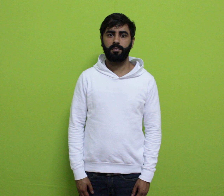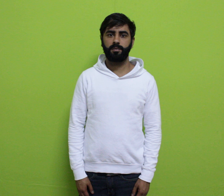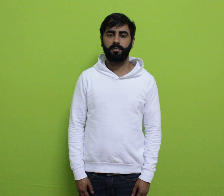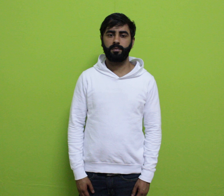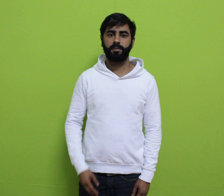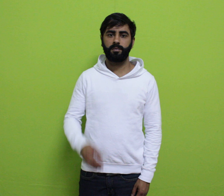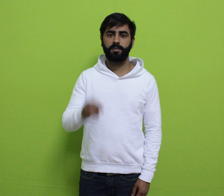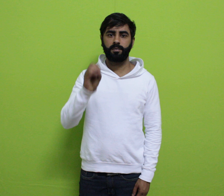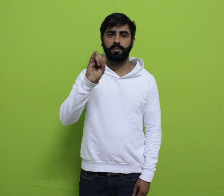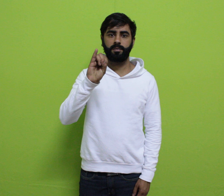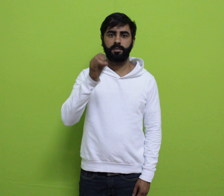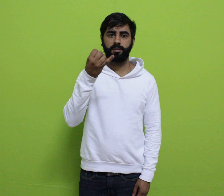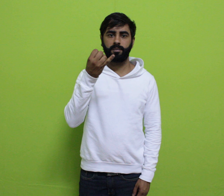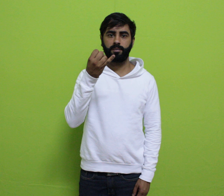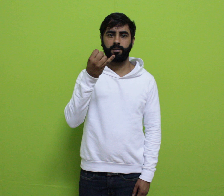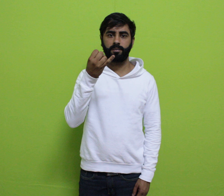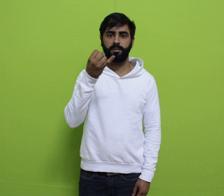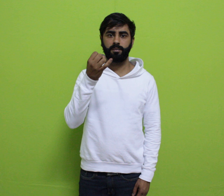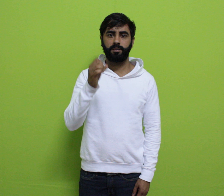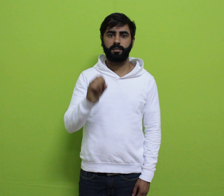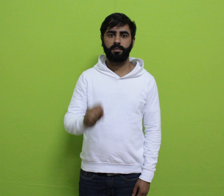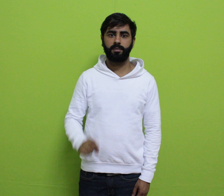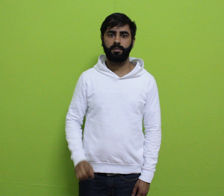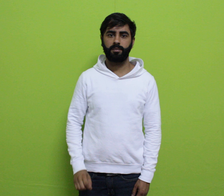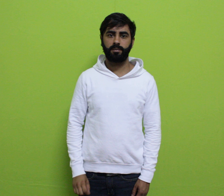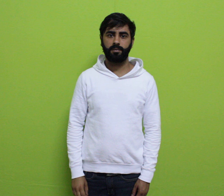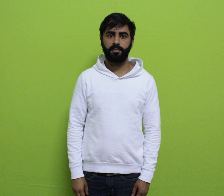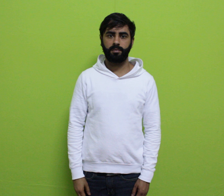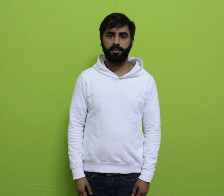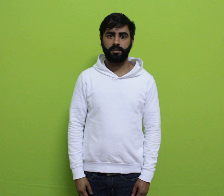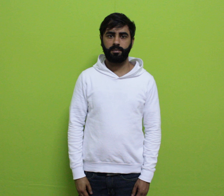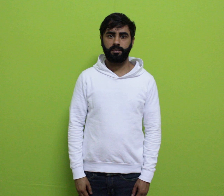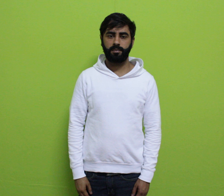aproveitar